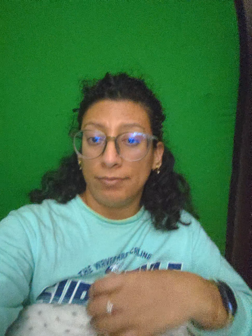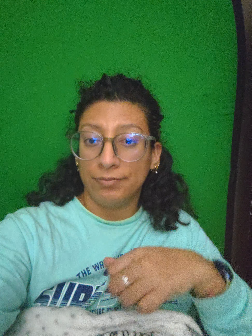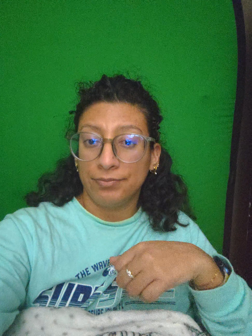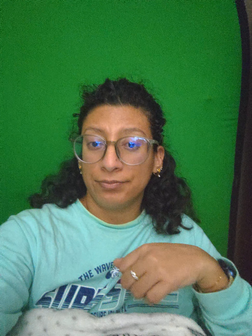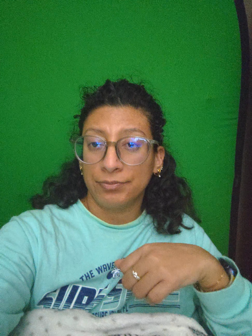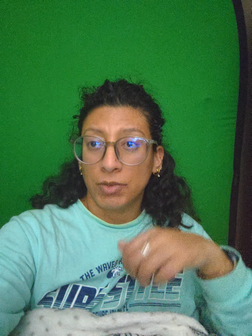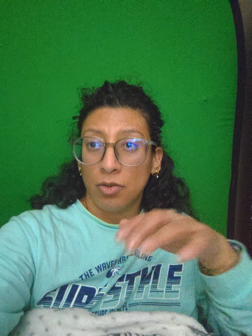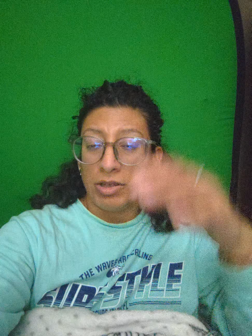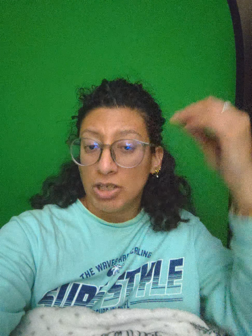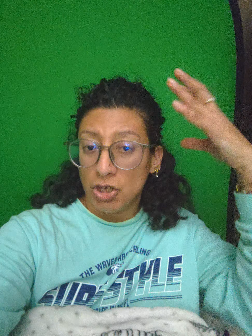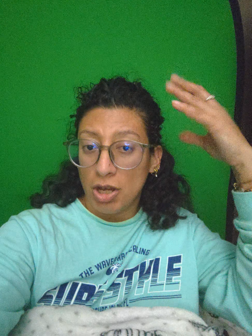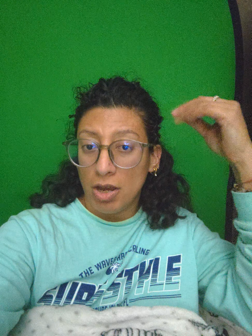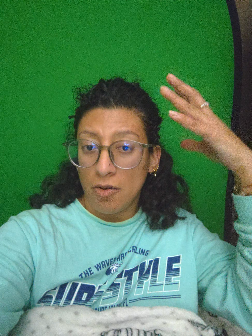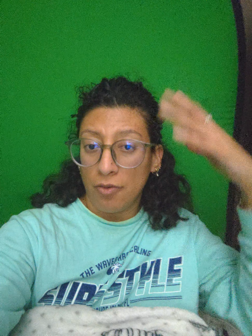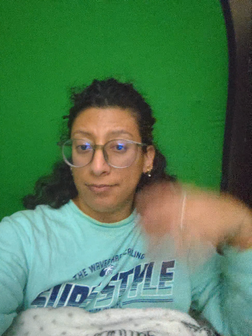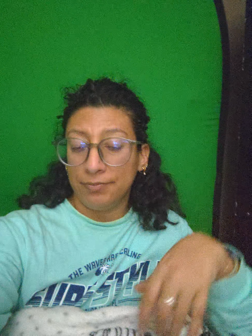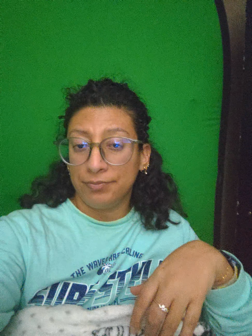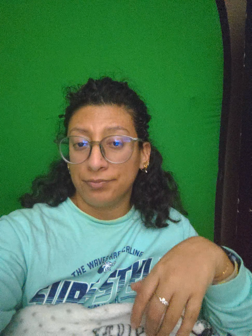shower